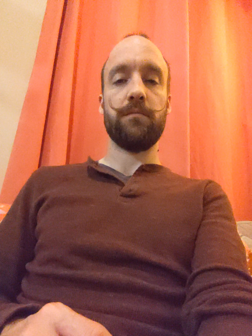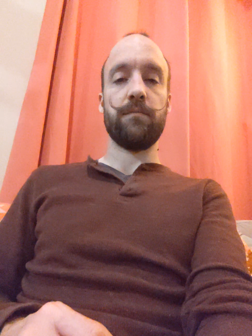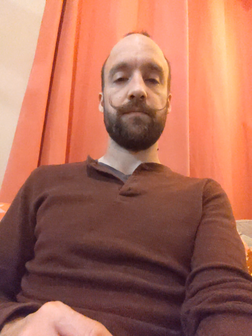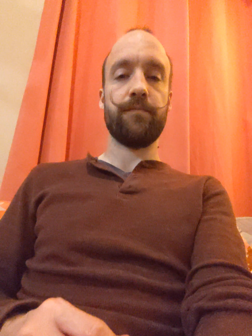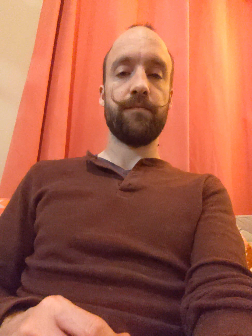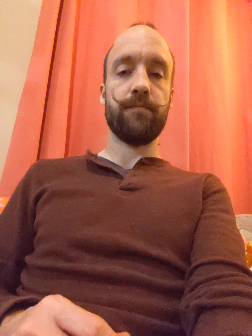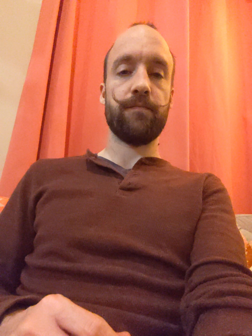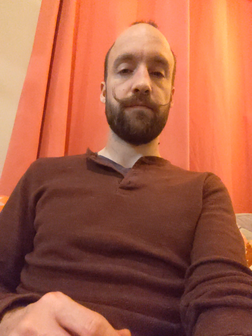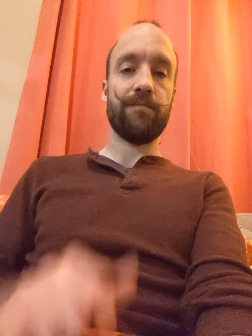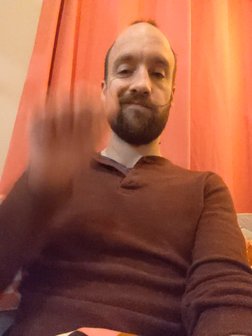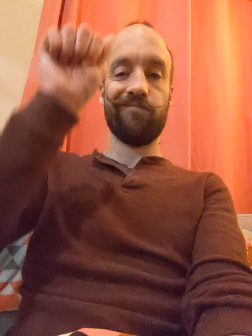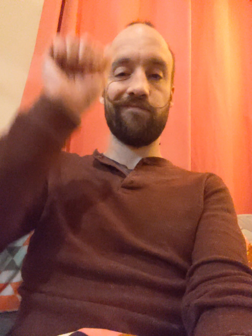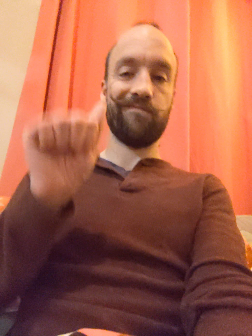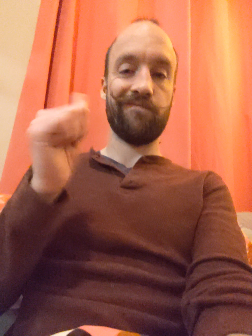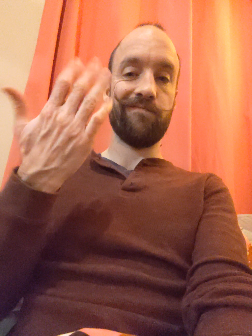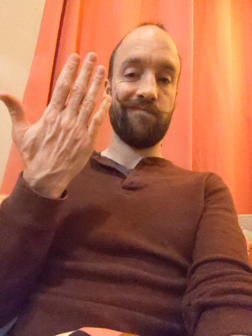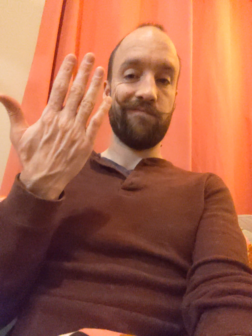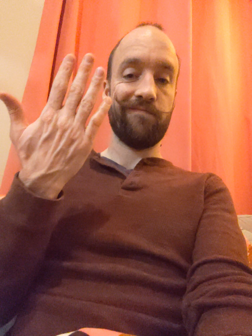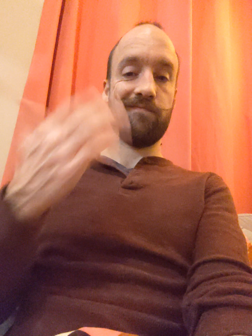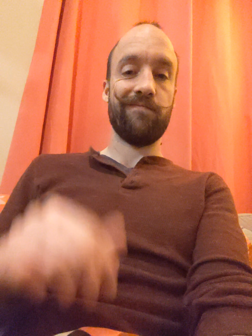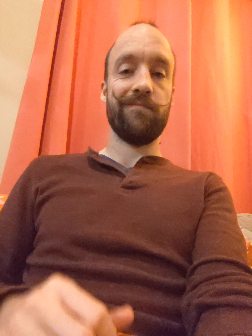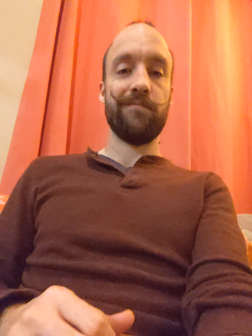mitten